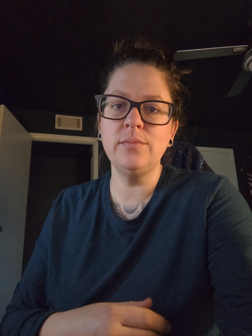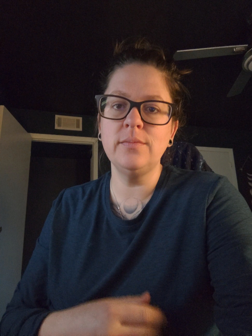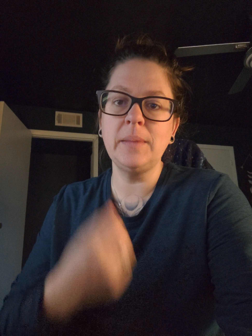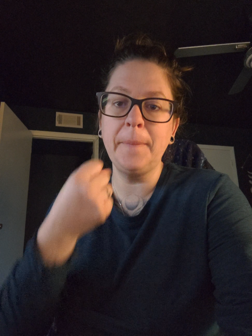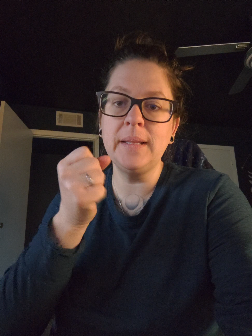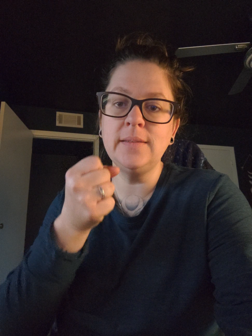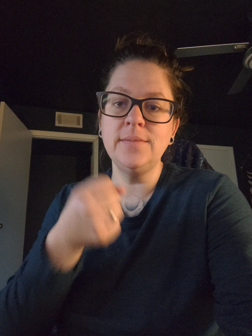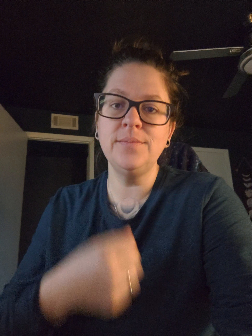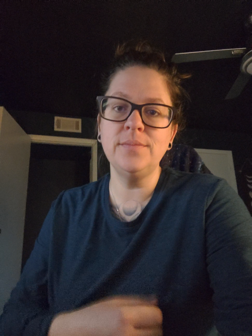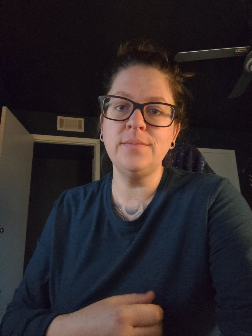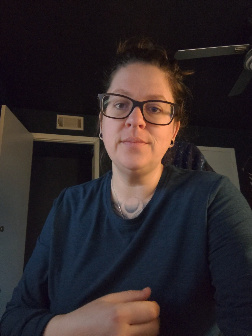make